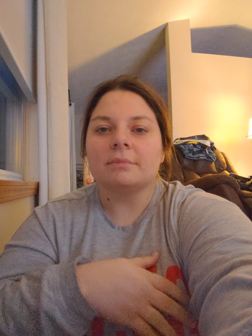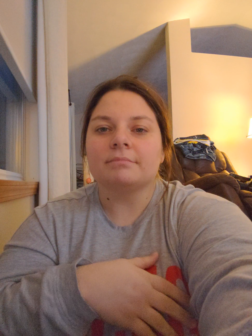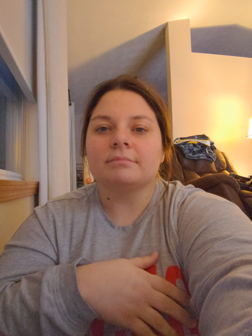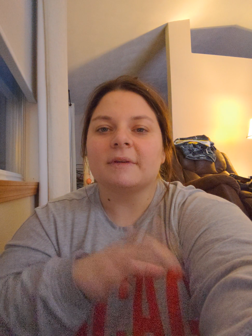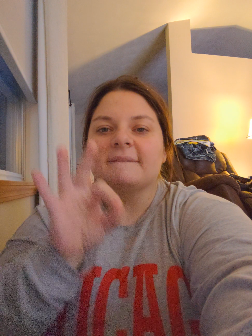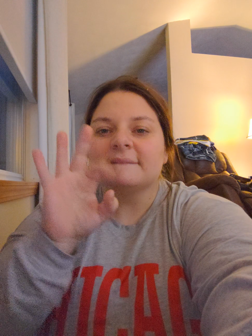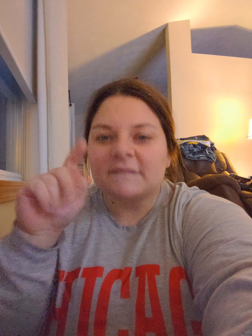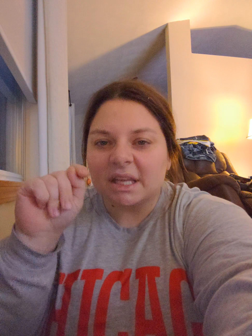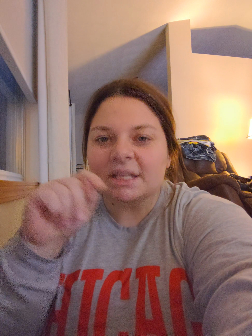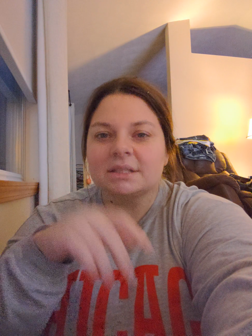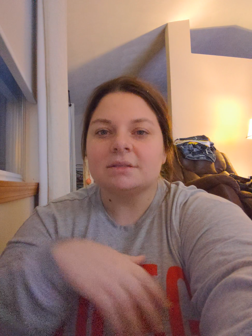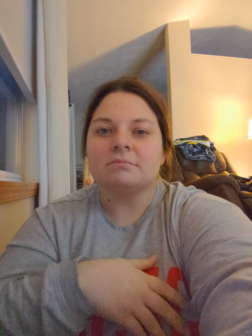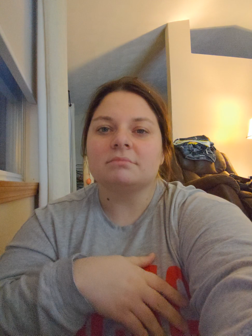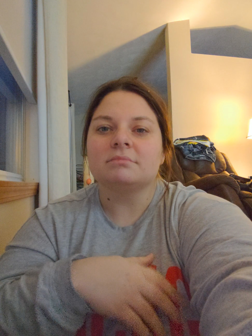feet